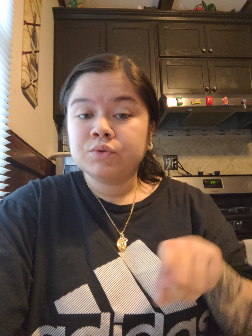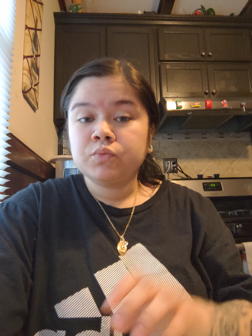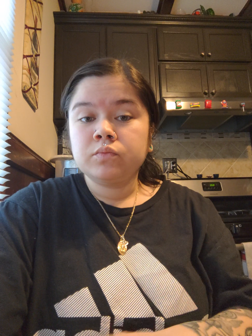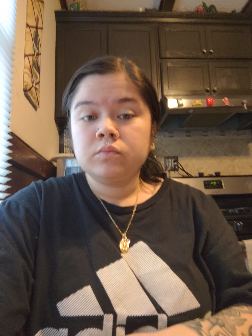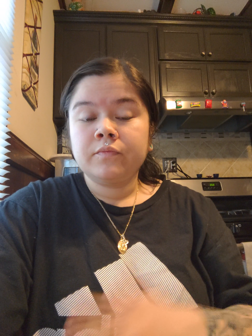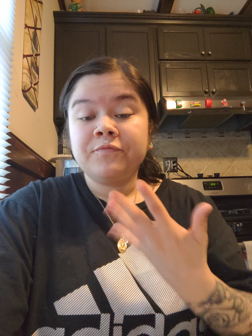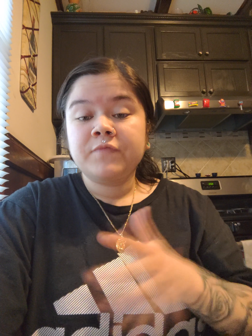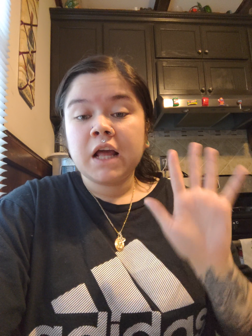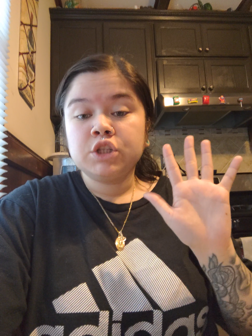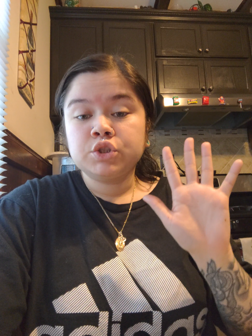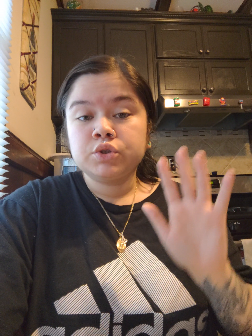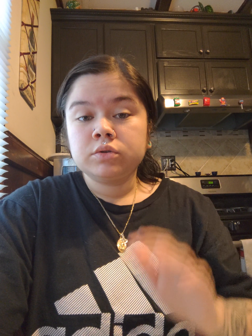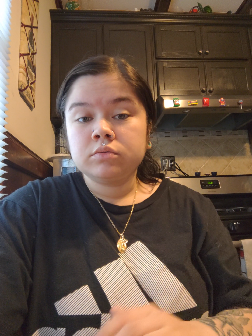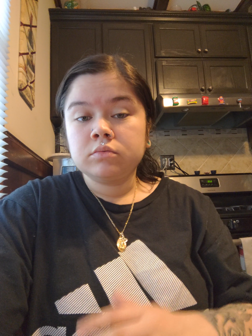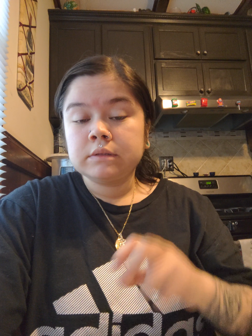finish